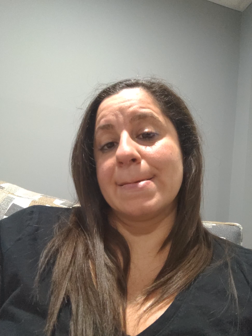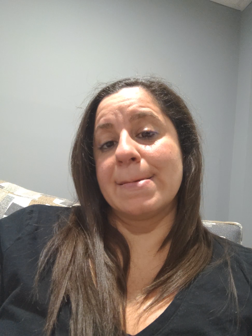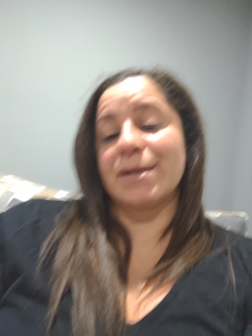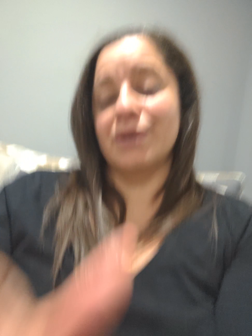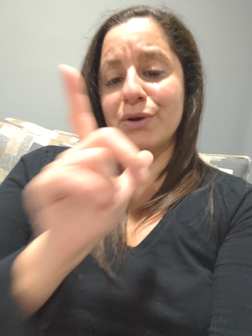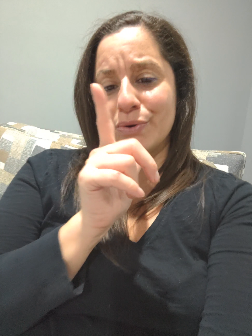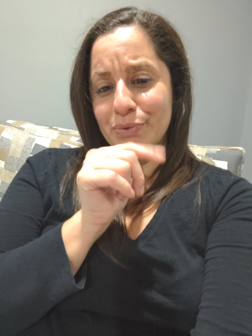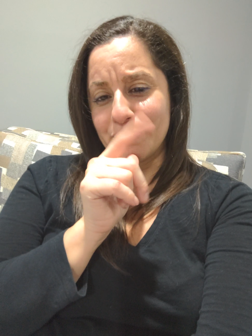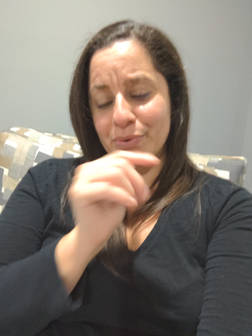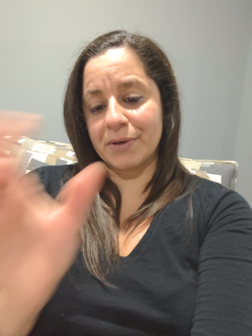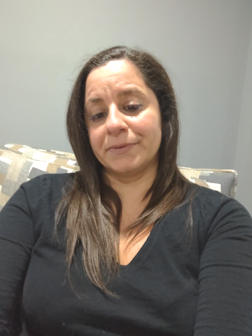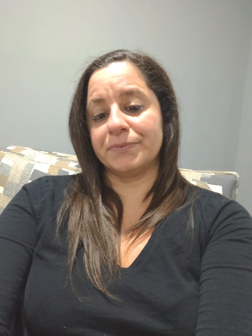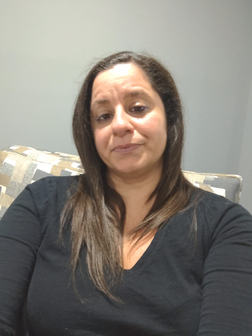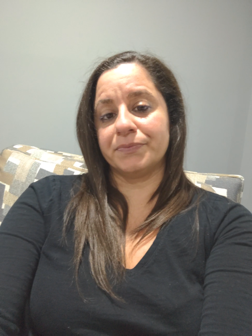who